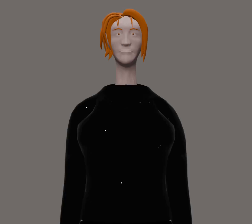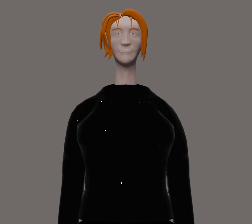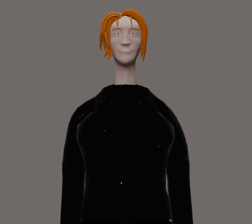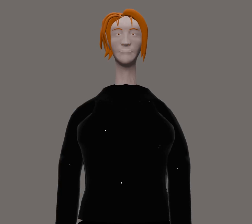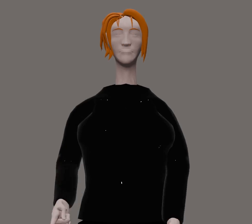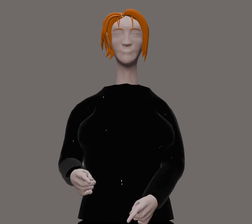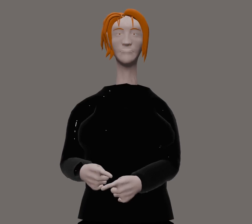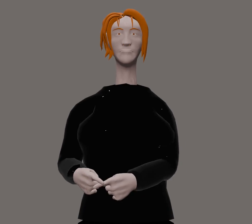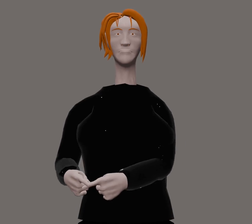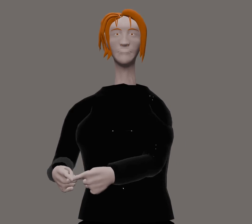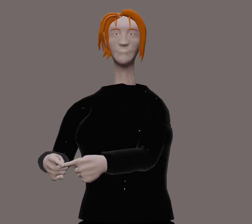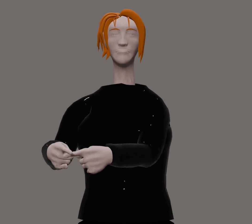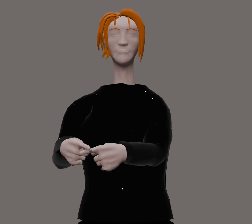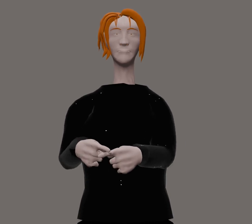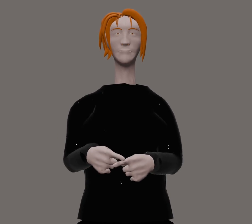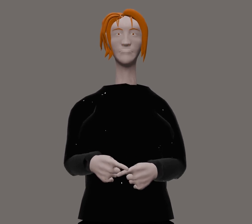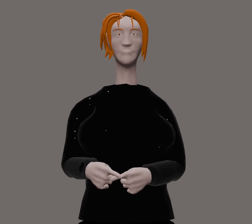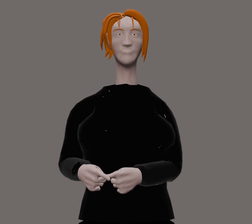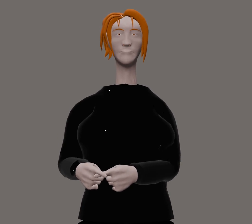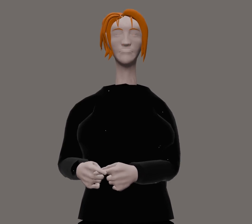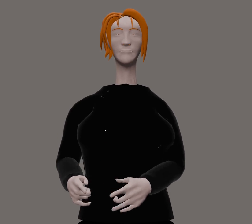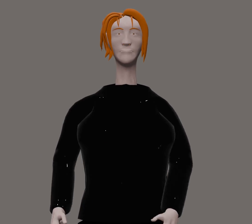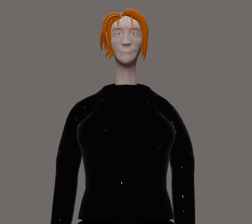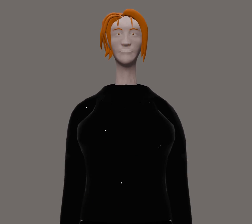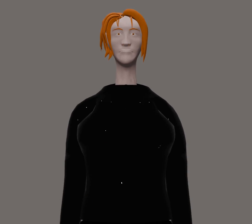Belarus